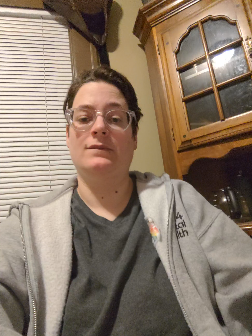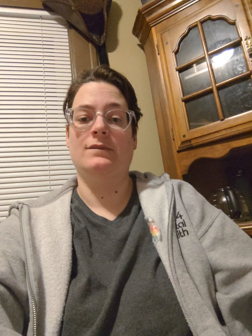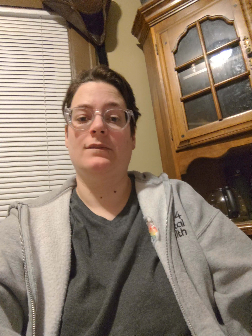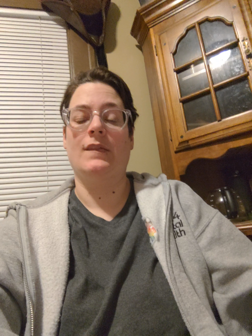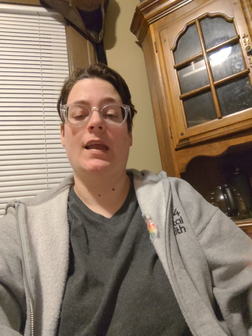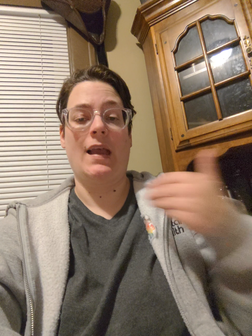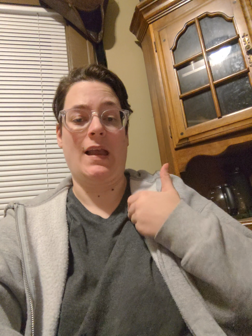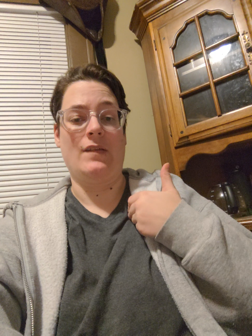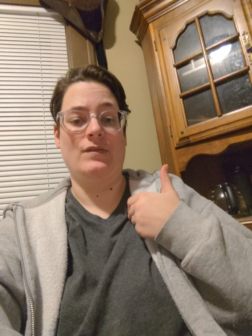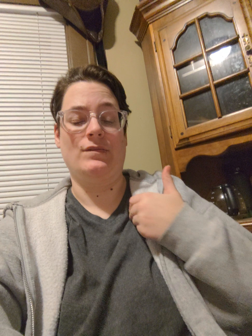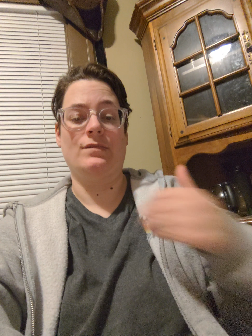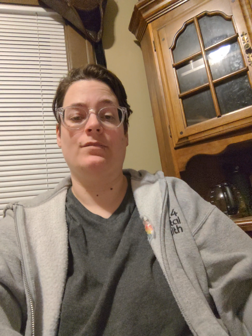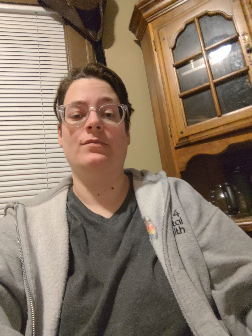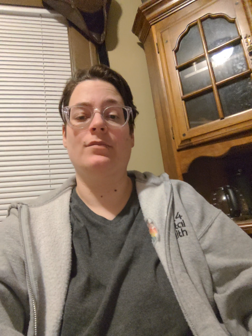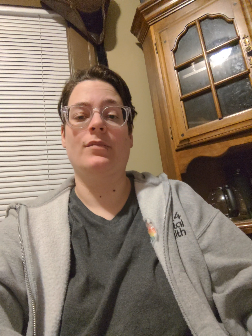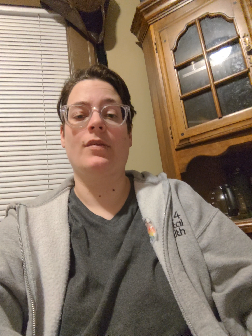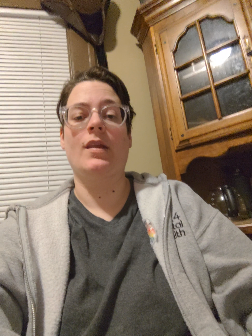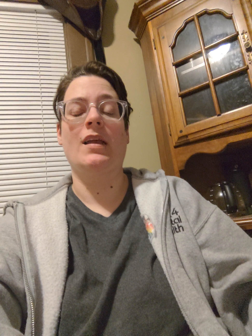have